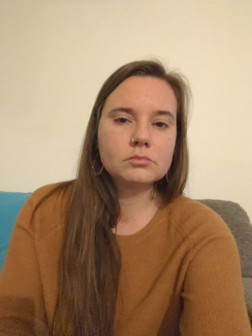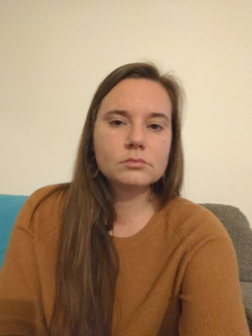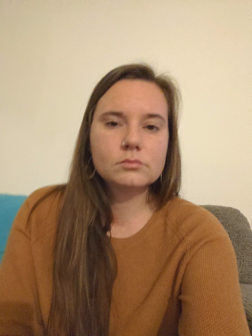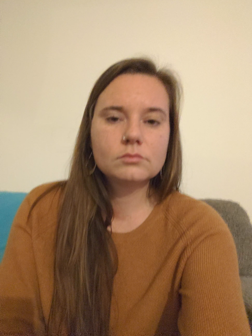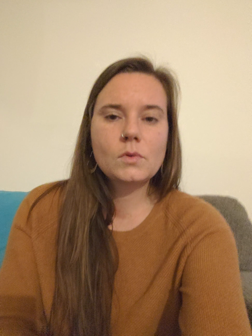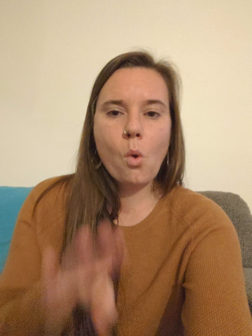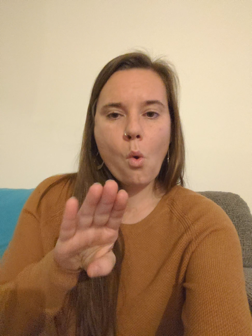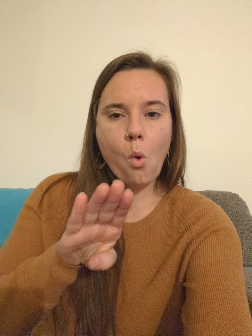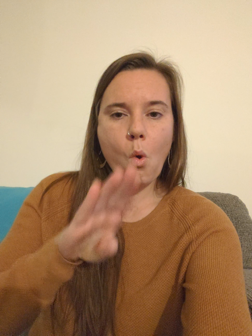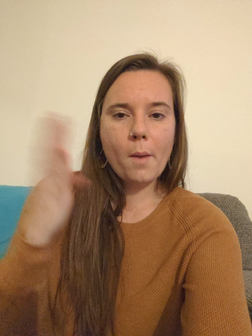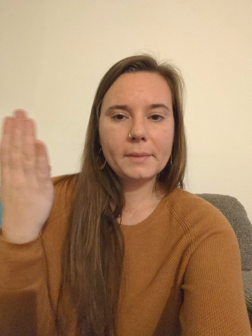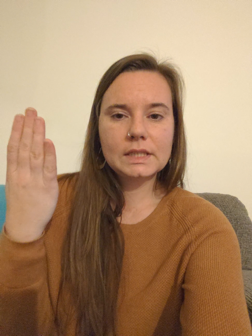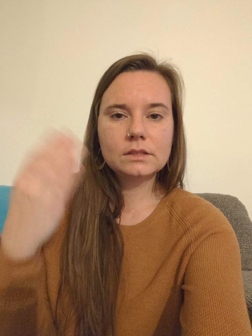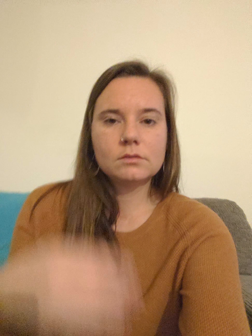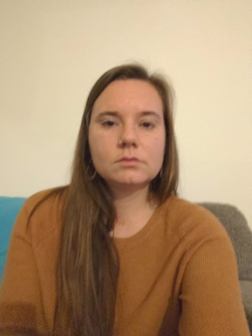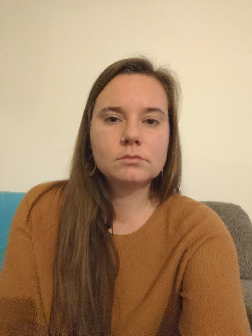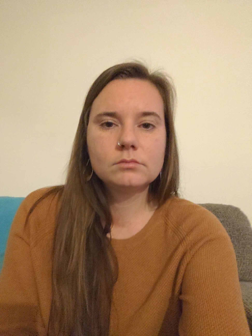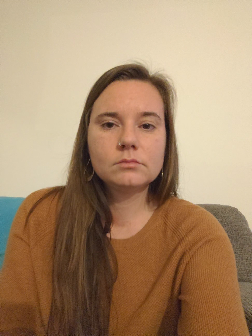open